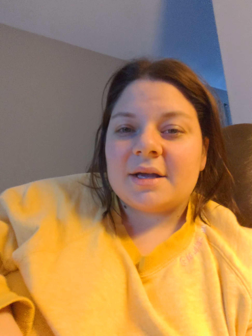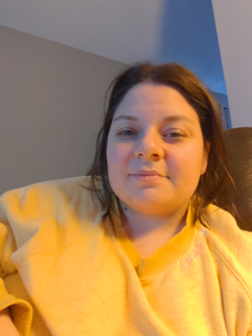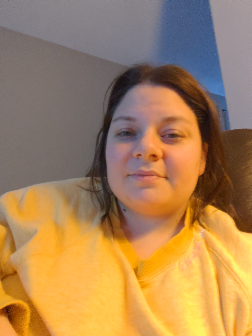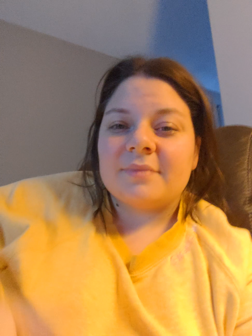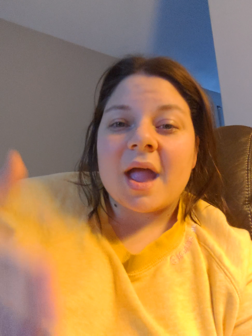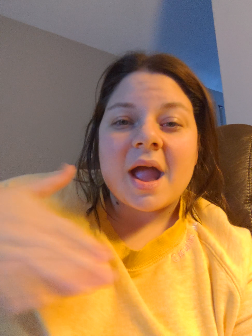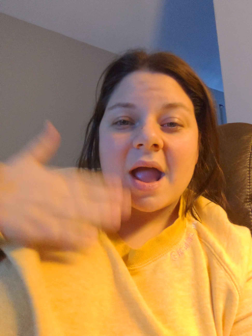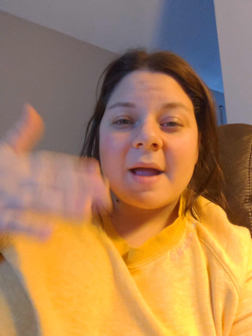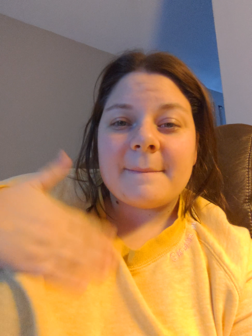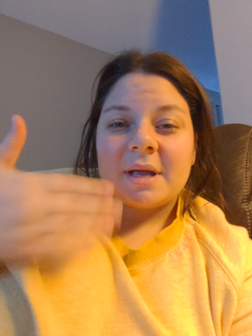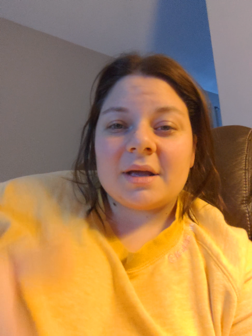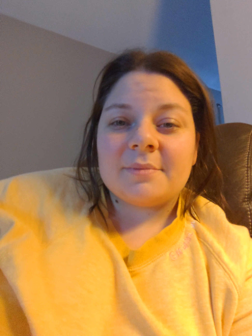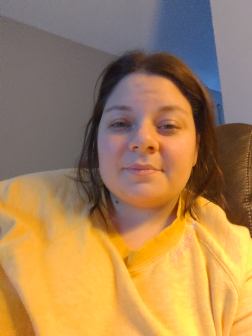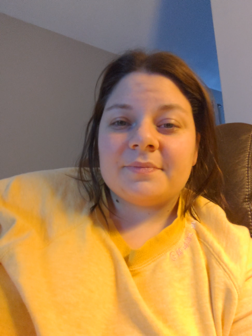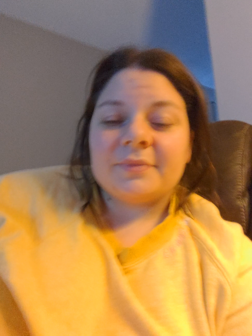happy